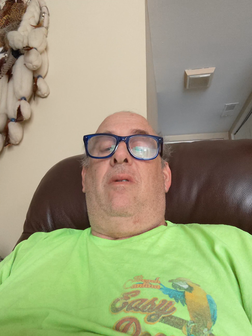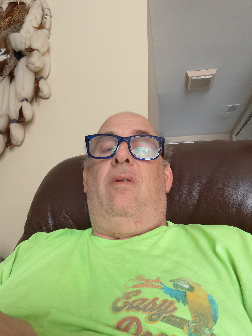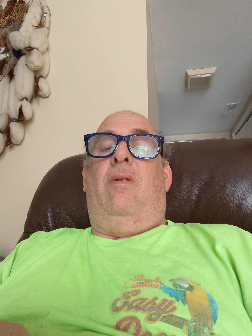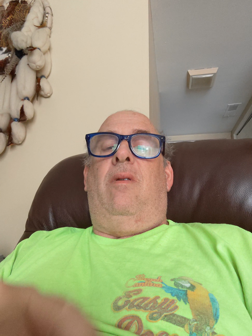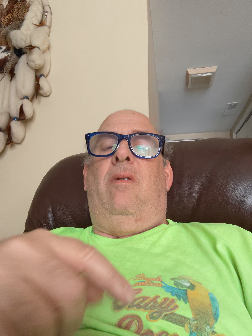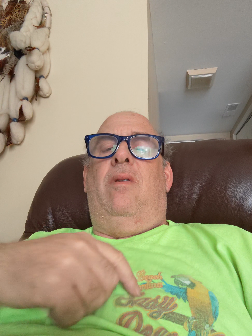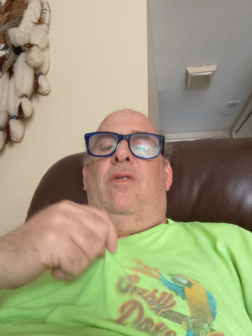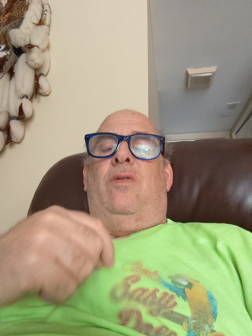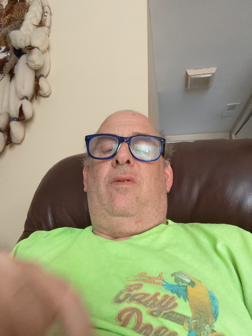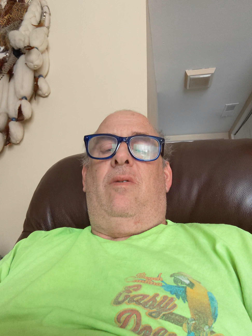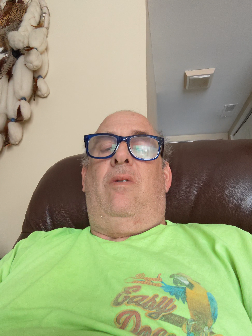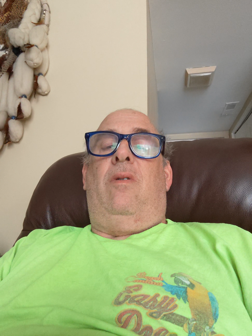shirt